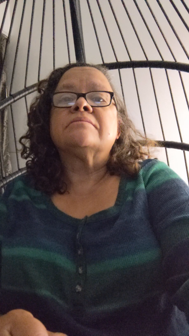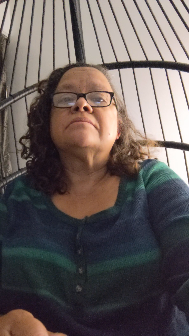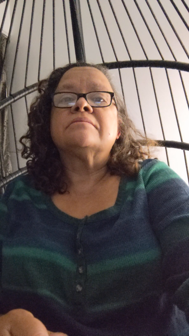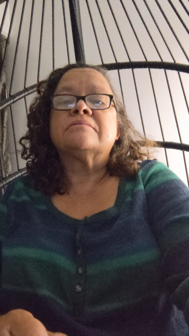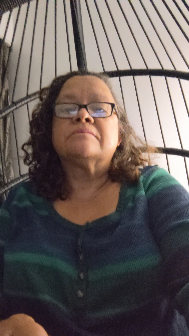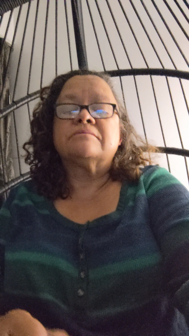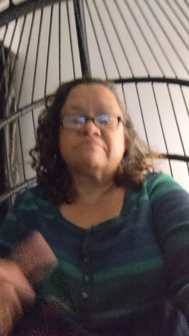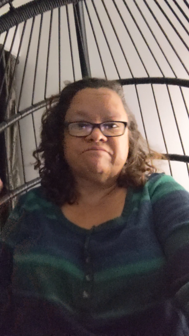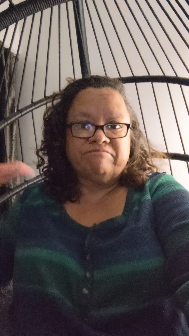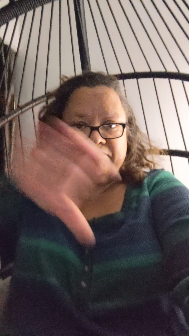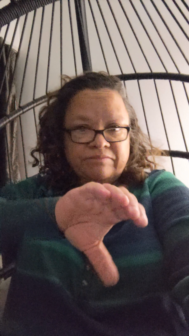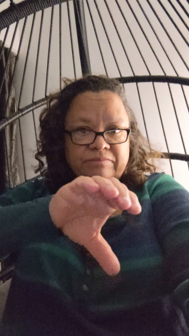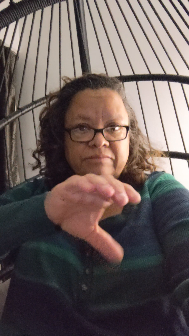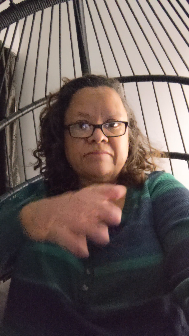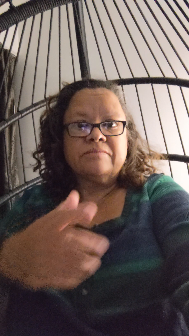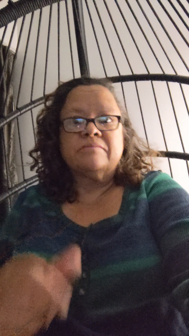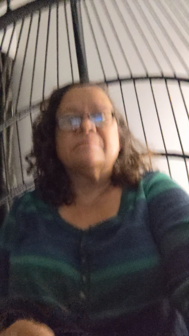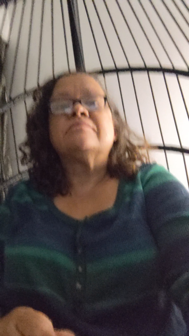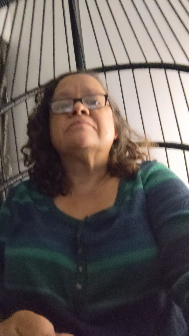dump